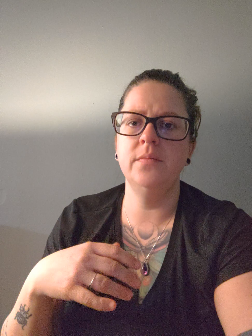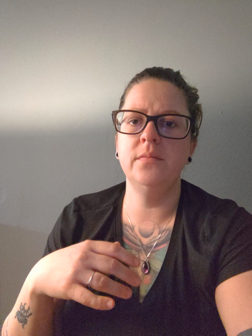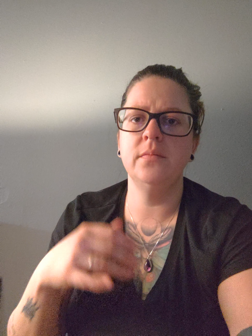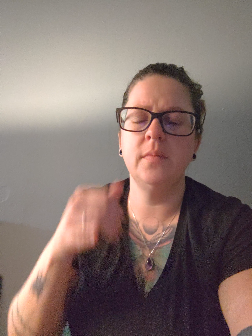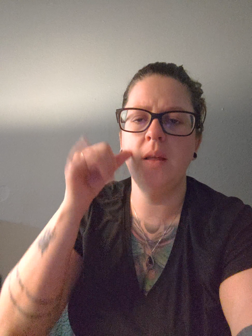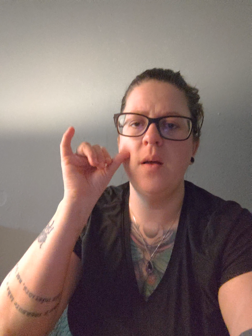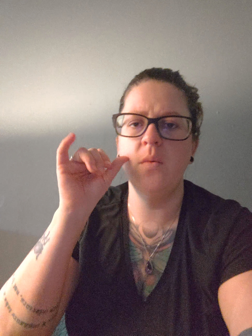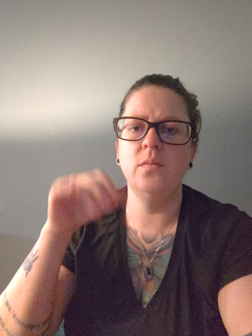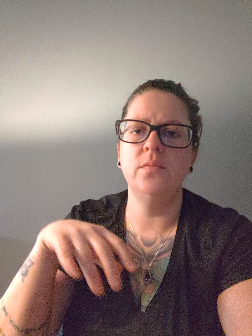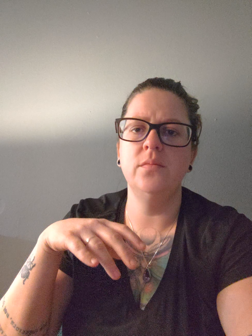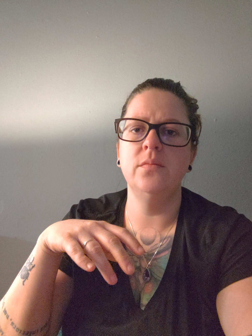cow